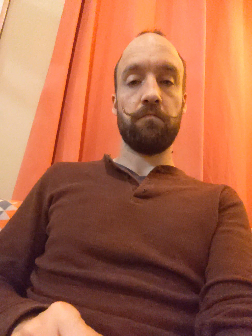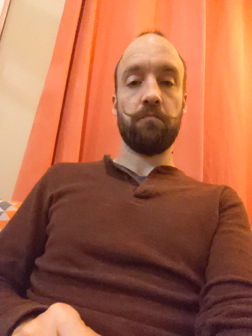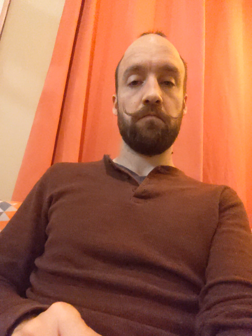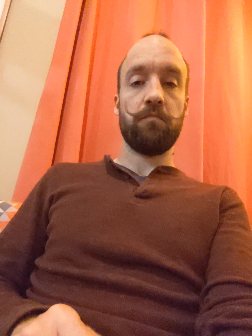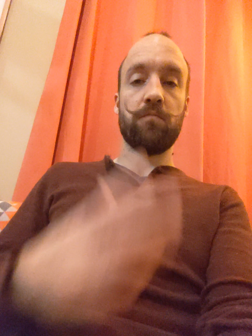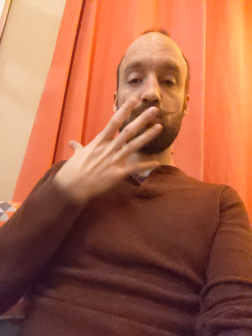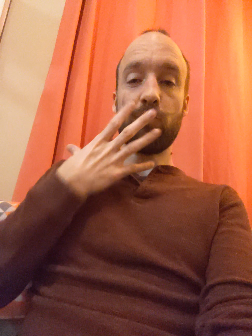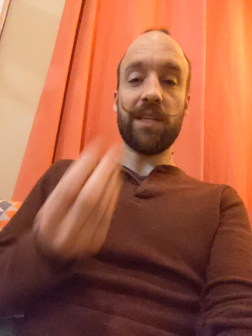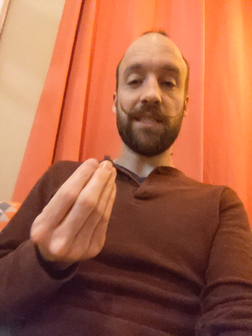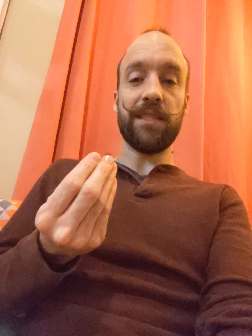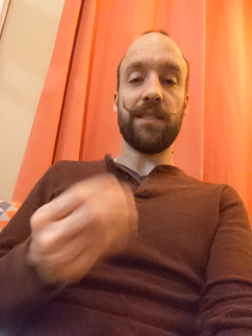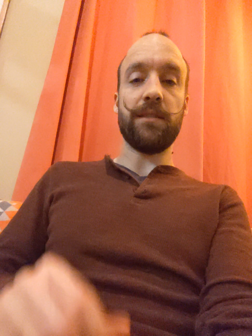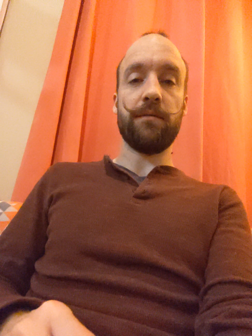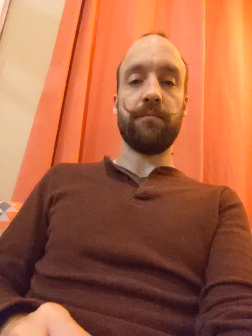wet